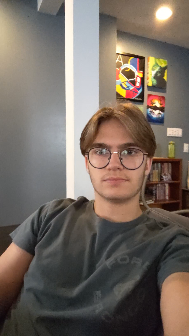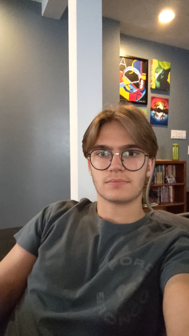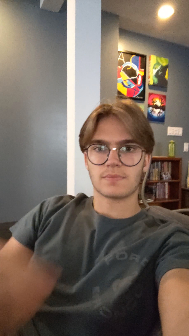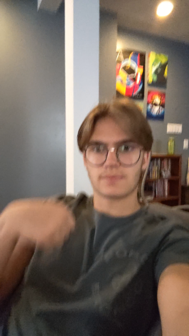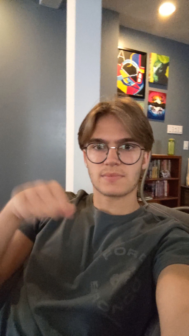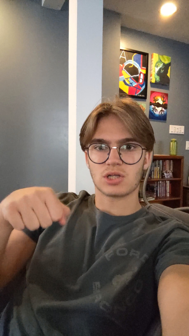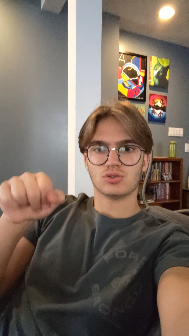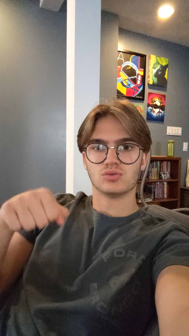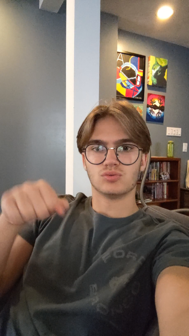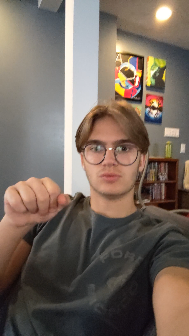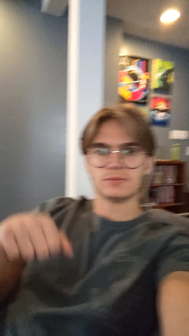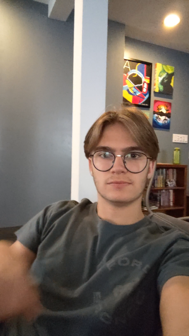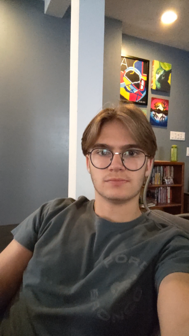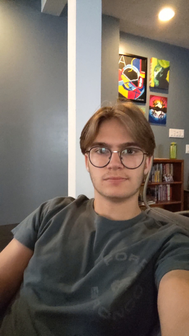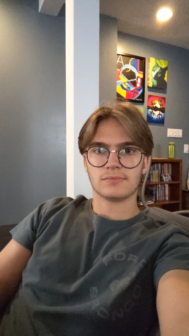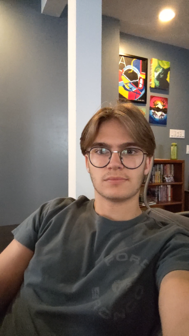motorcycle